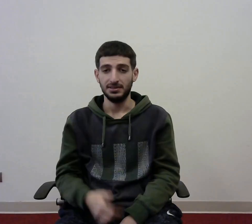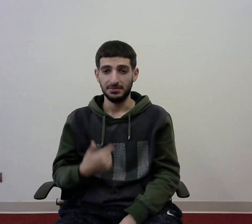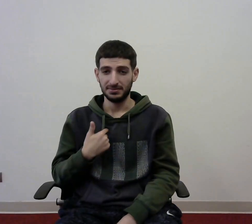mən